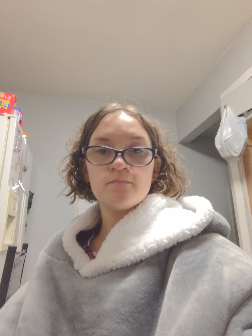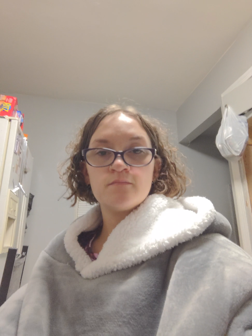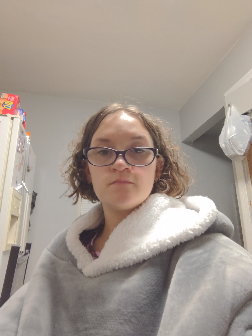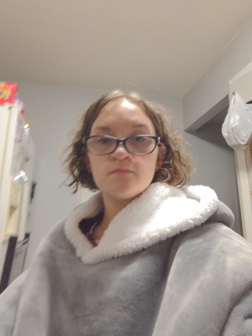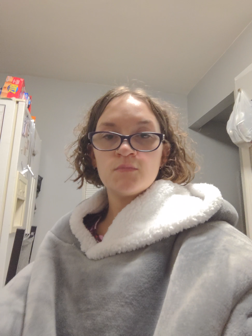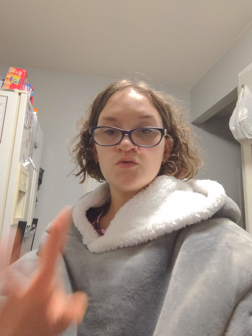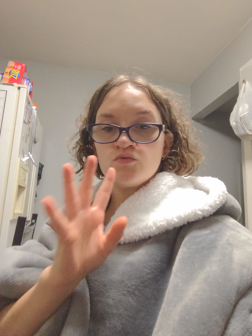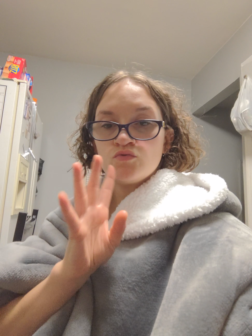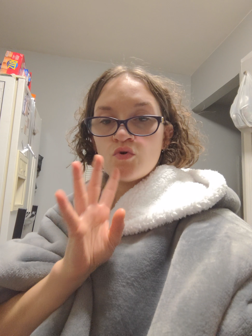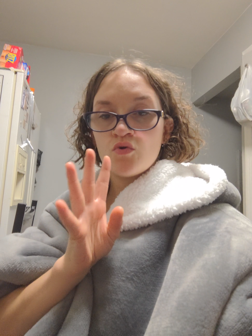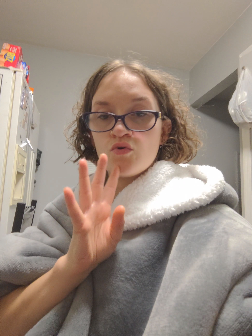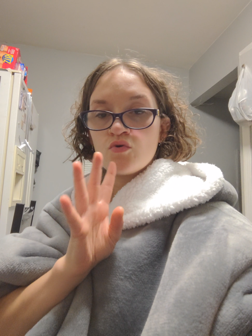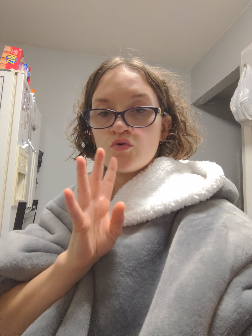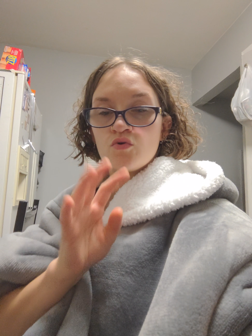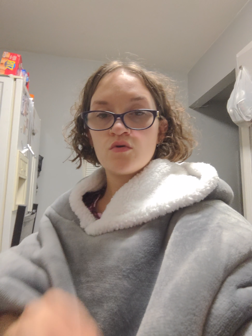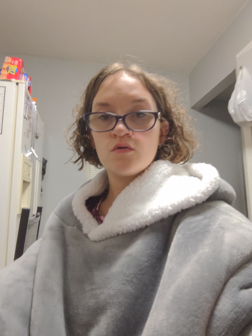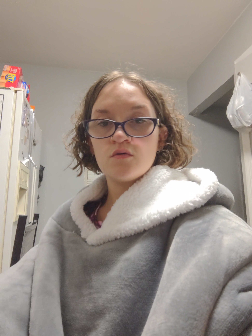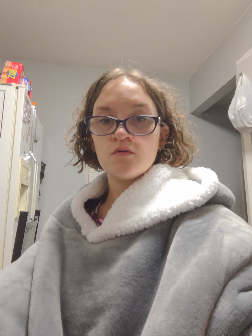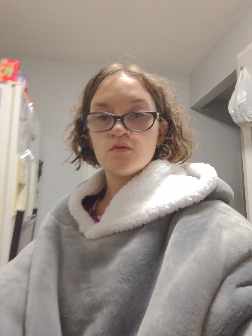talk